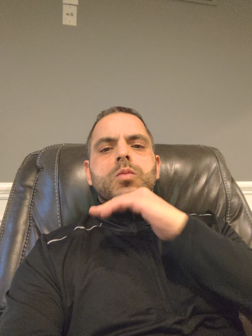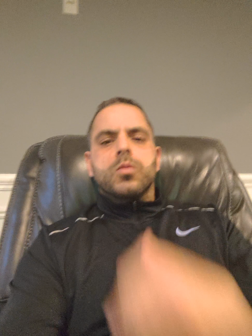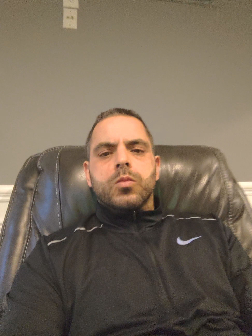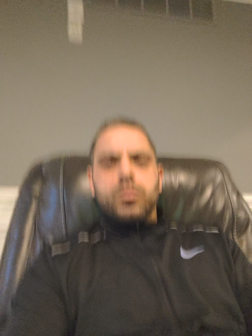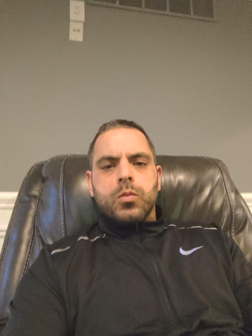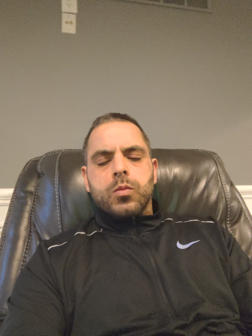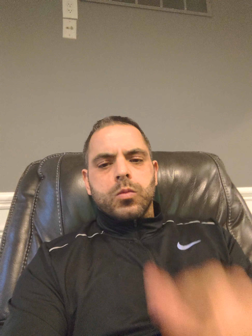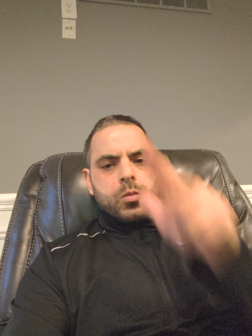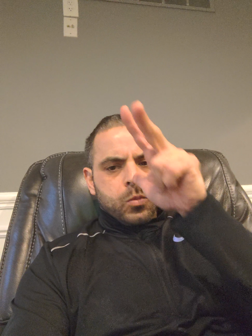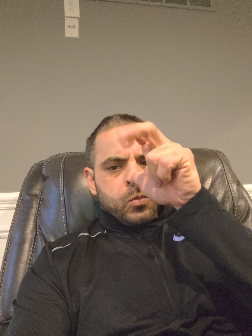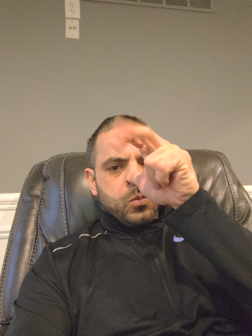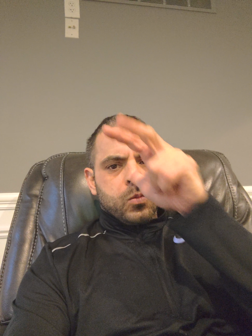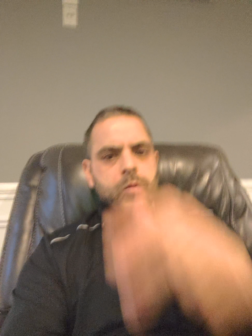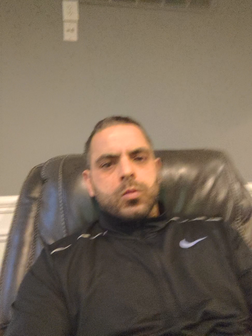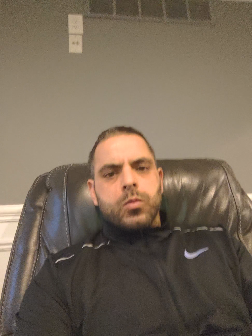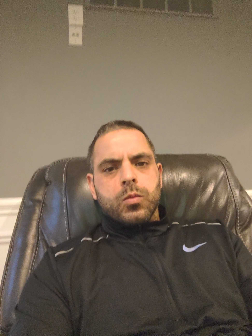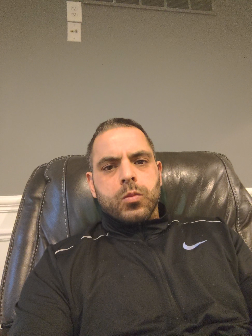bug